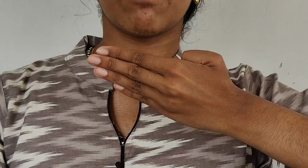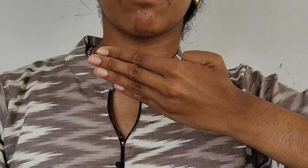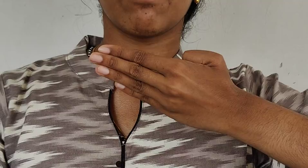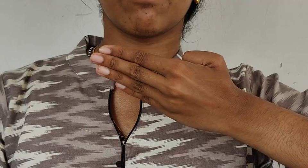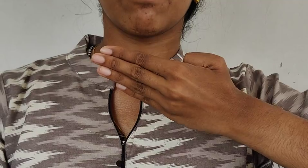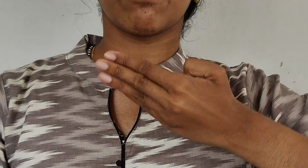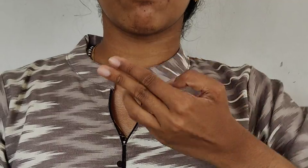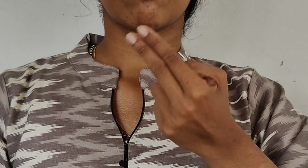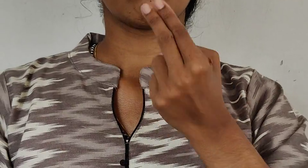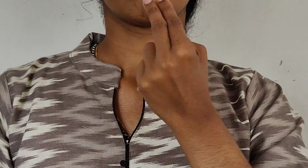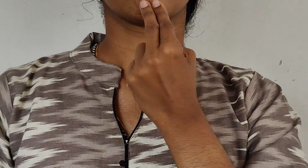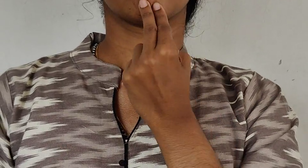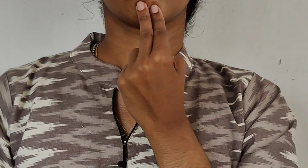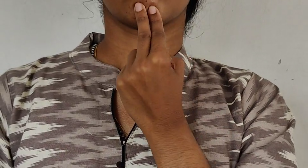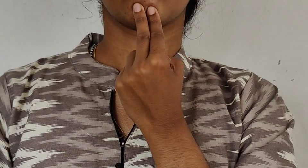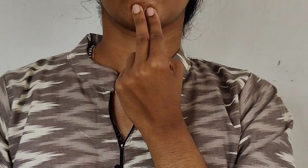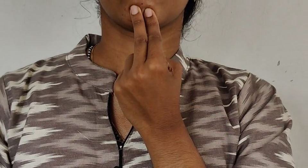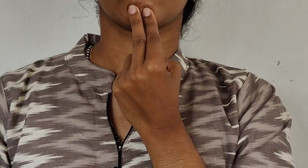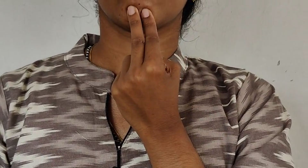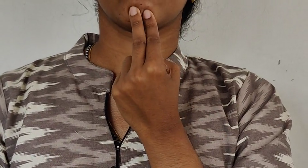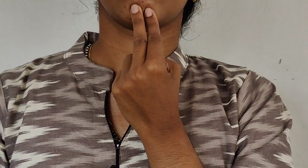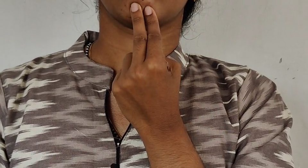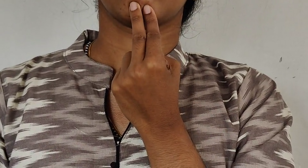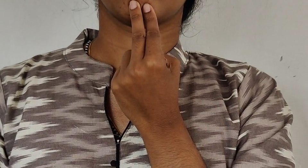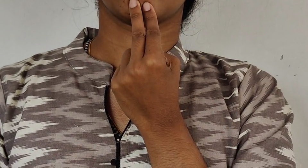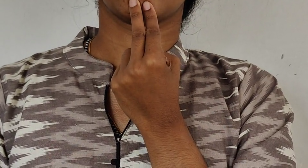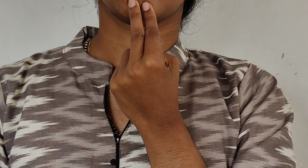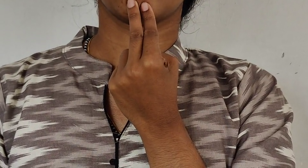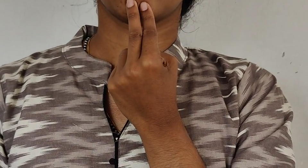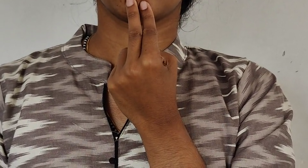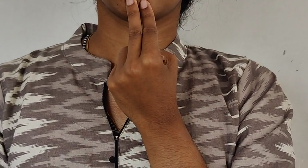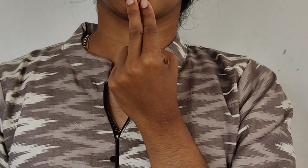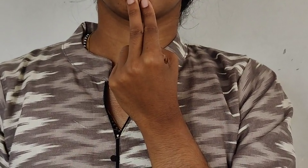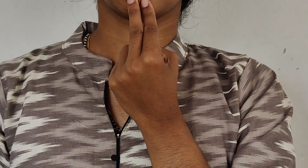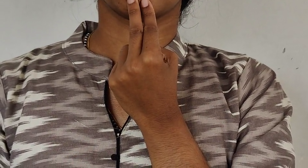അഃ